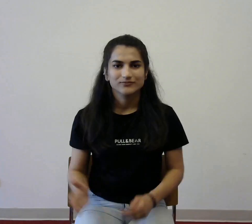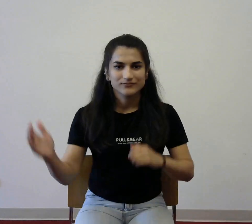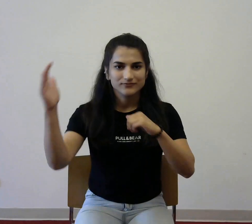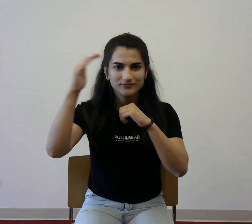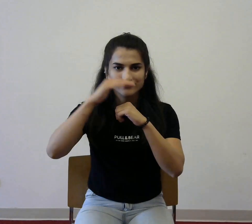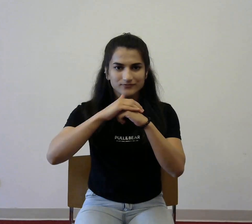axşam